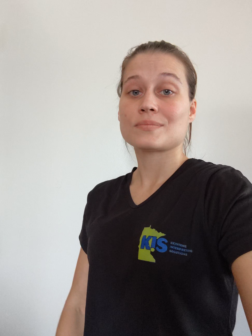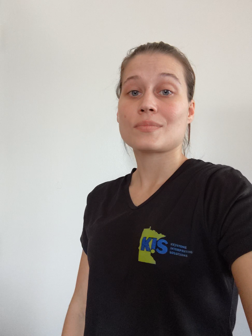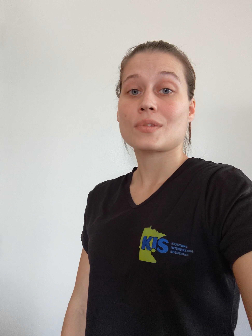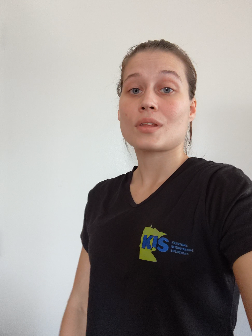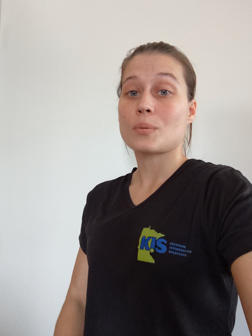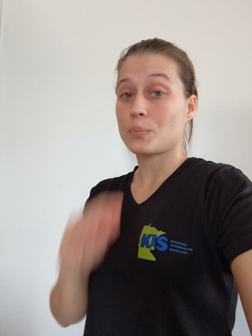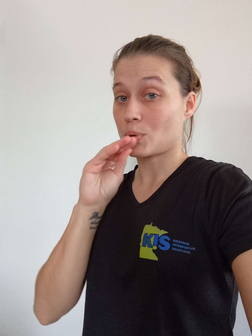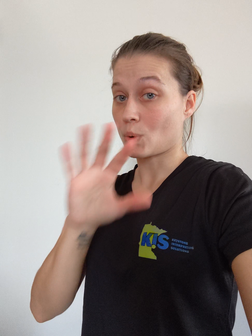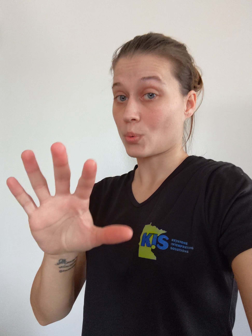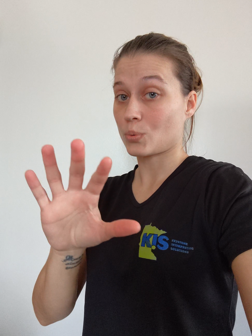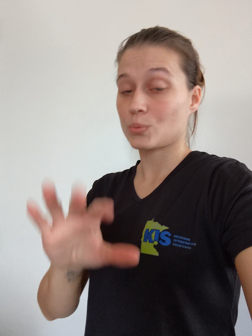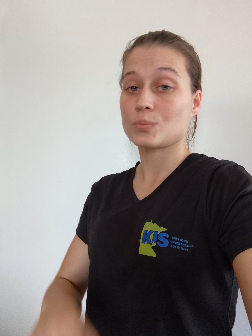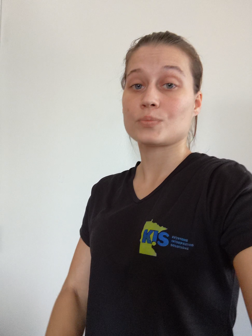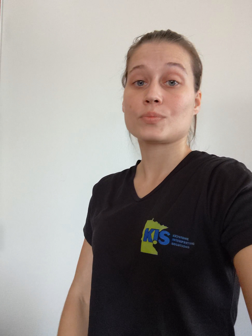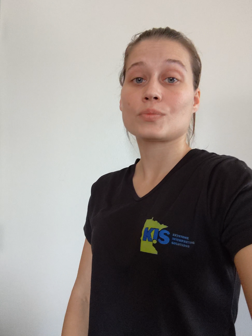blow